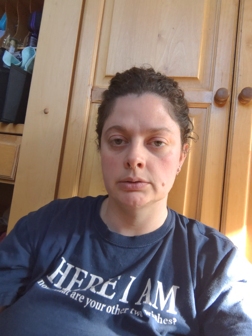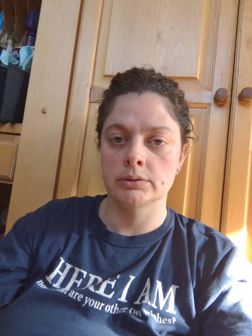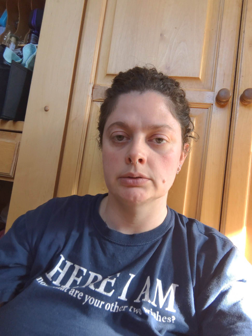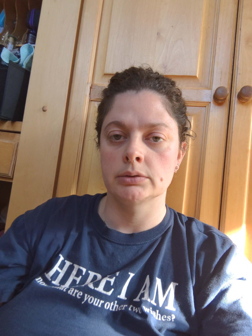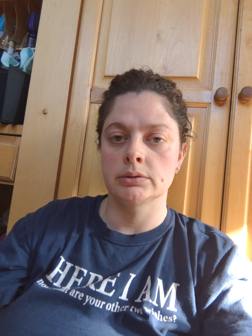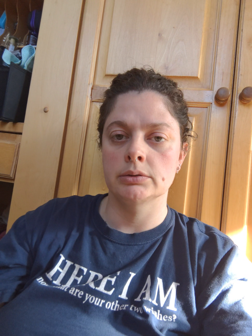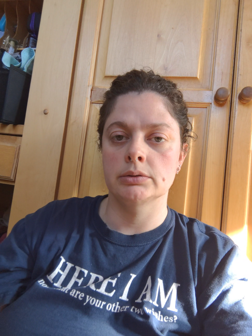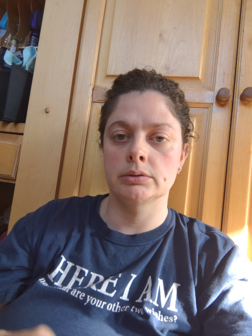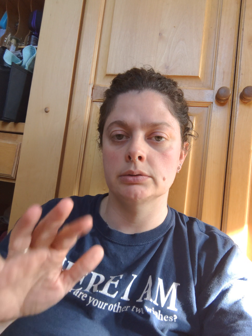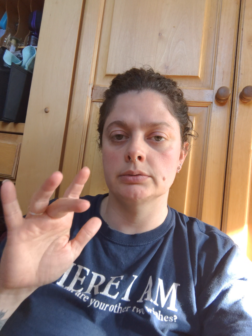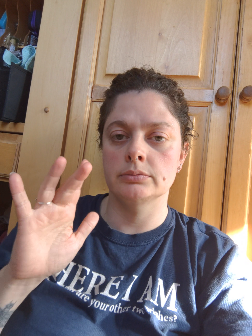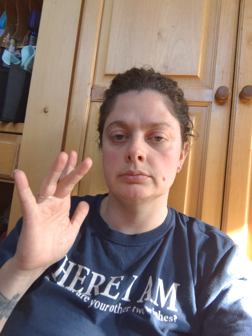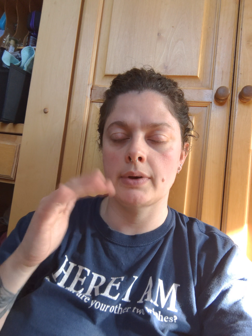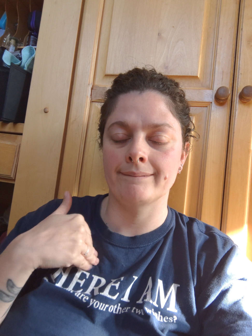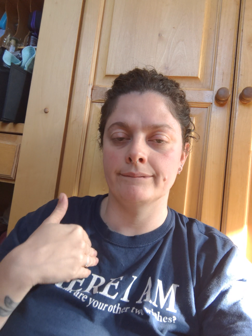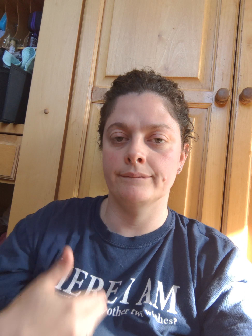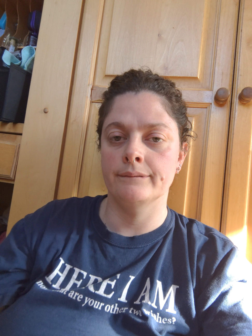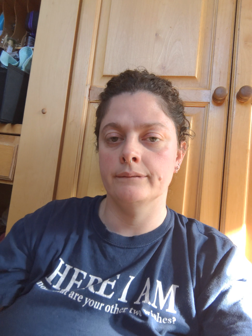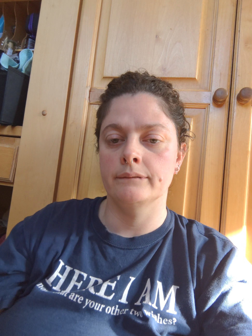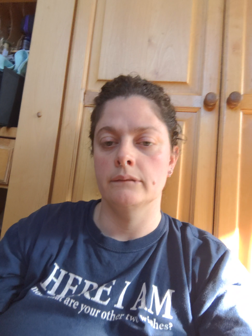have